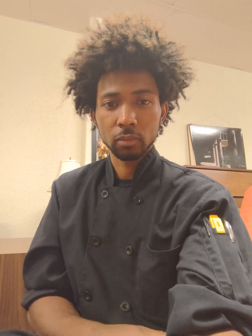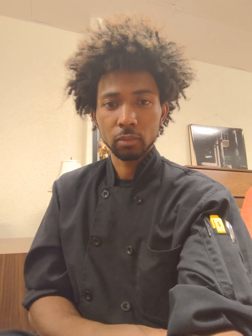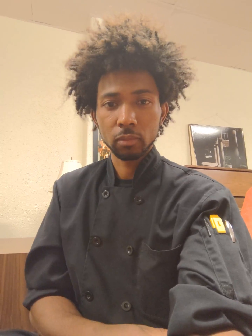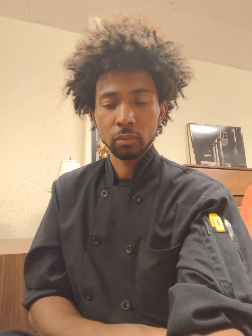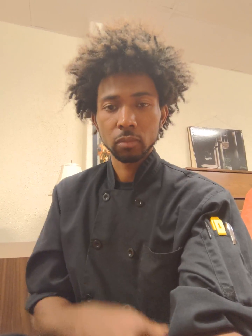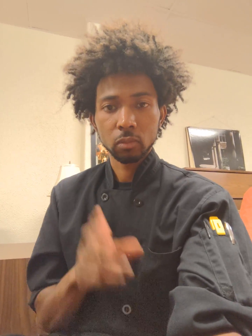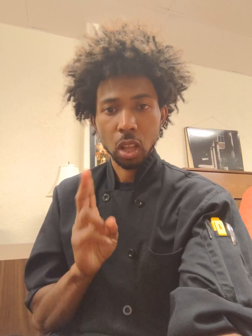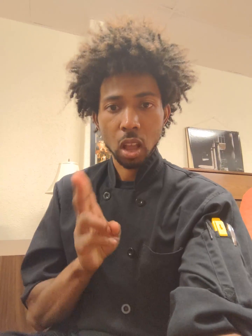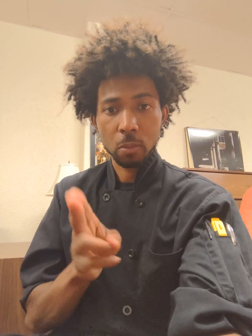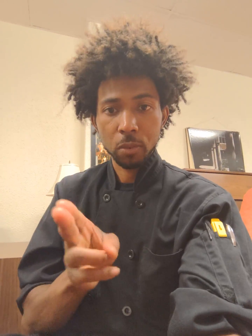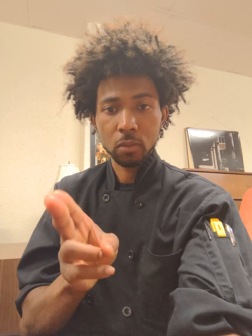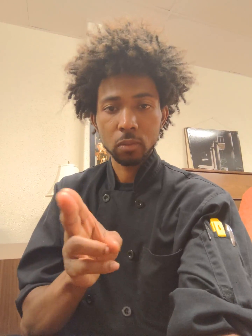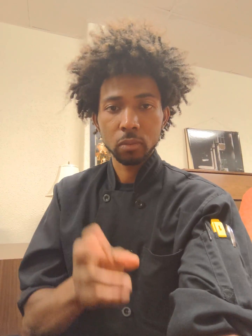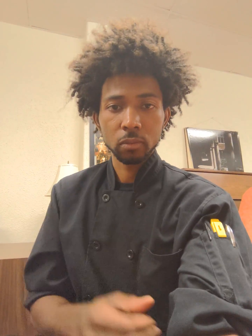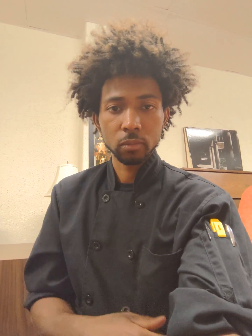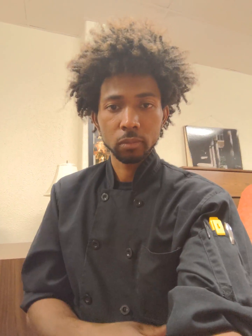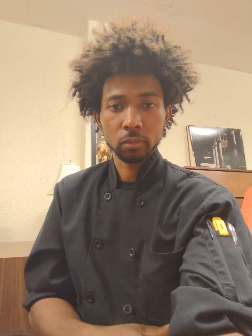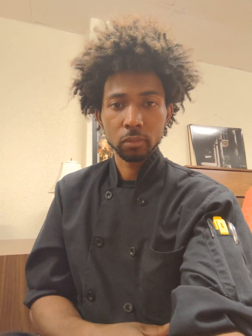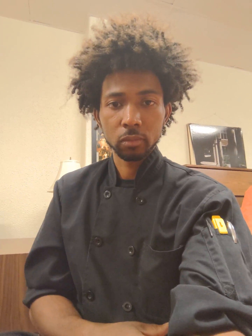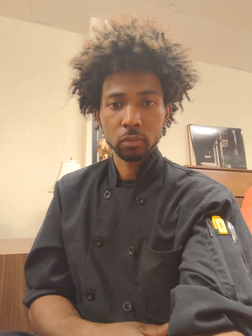hurry